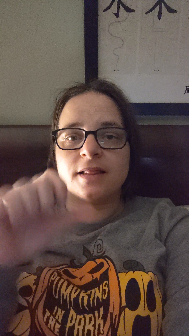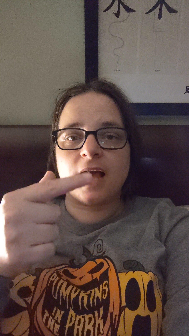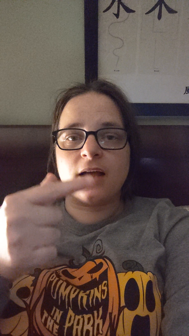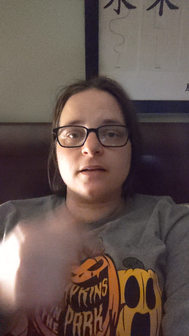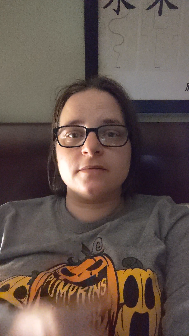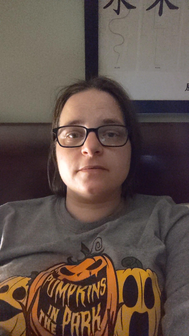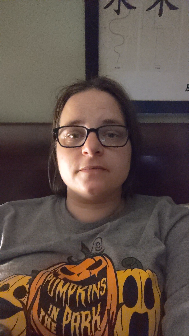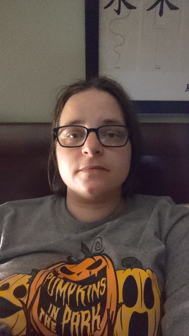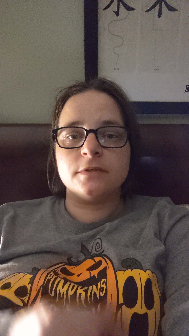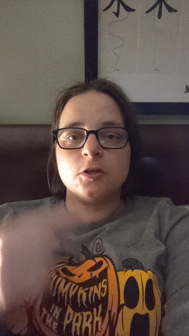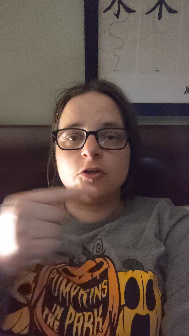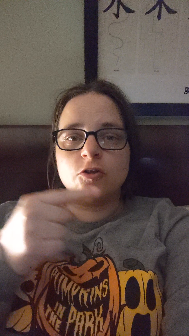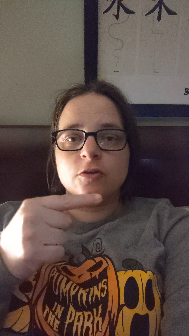hurt